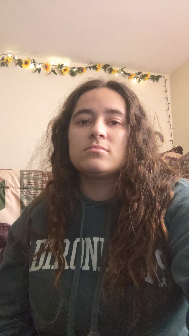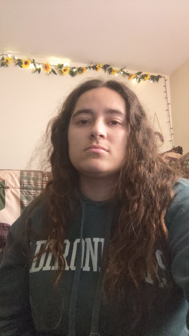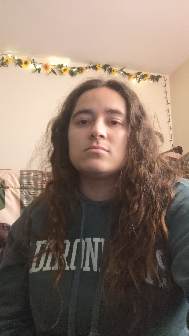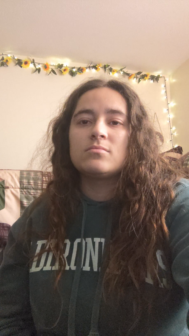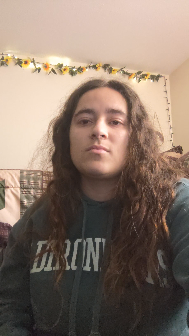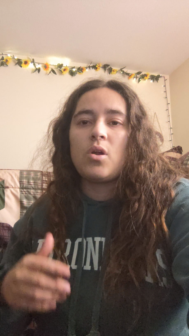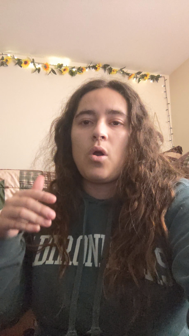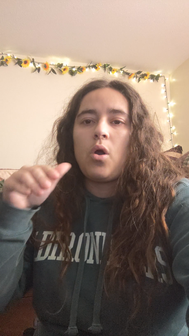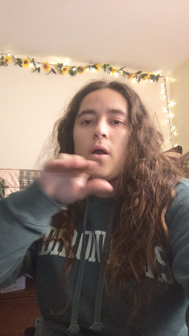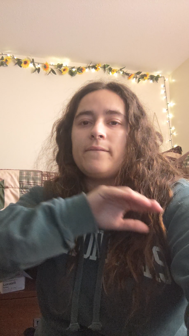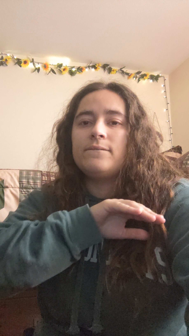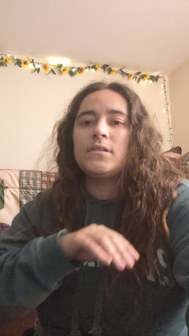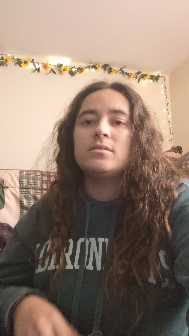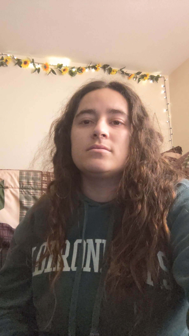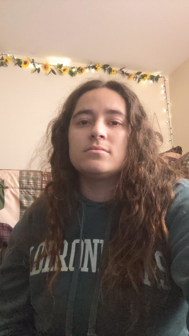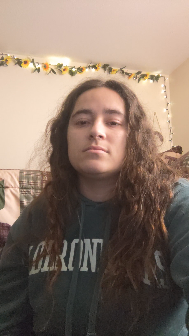cover